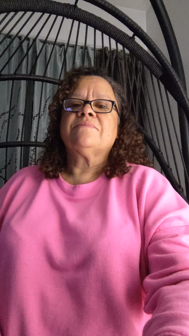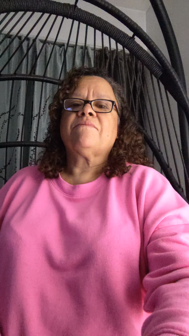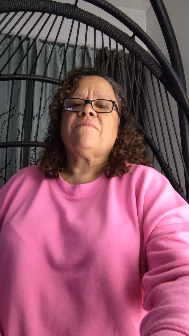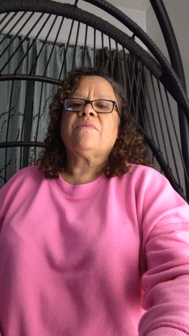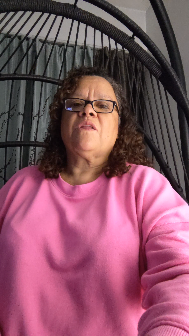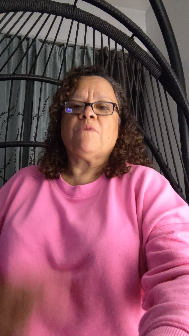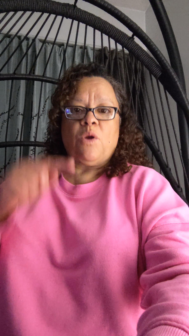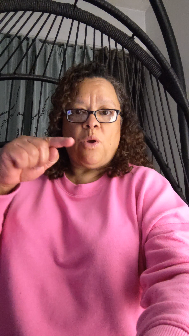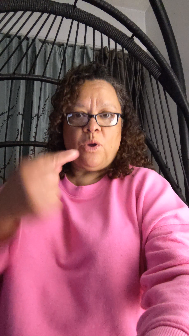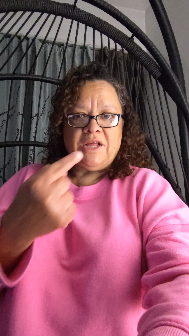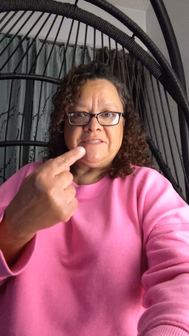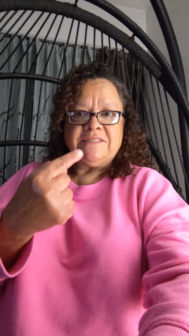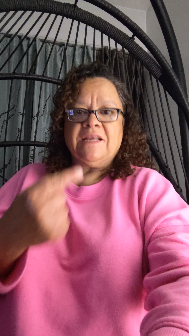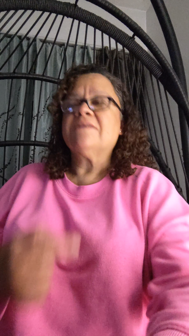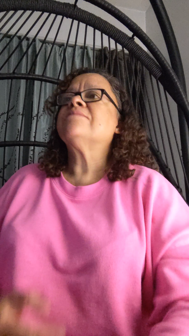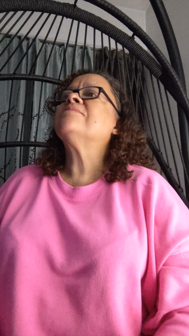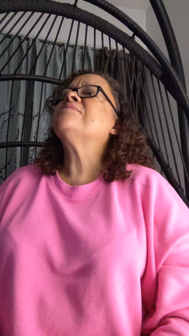hurt